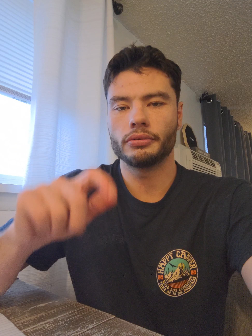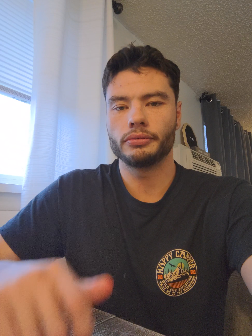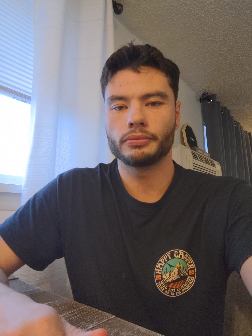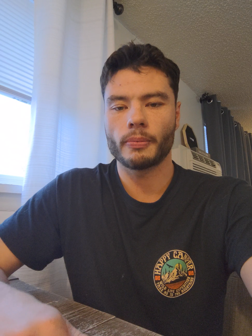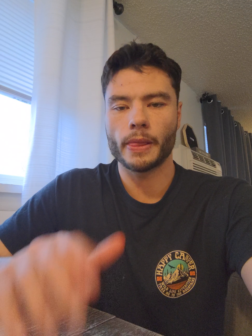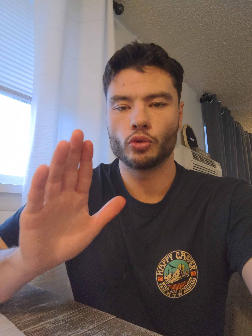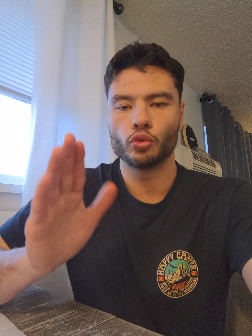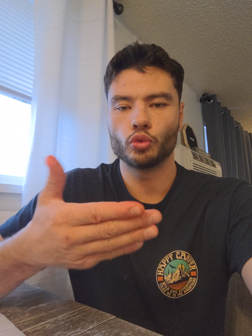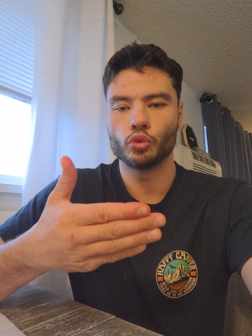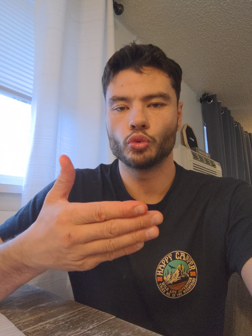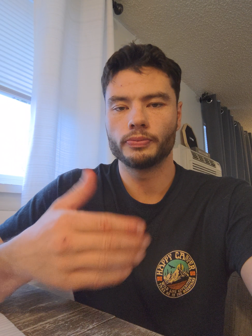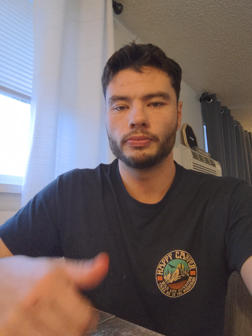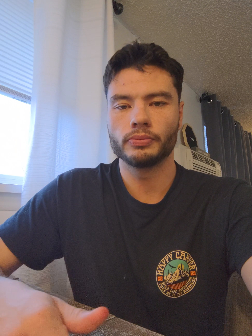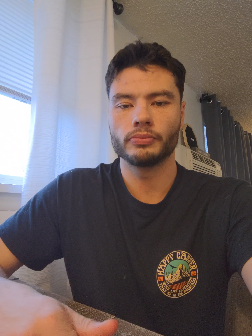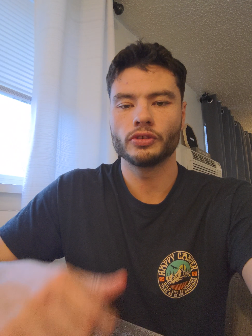room